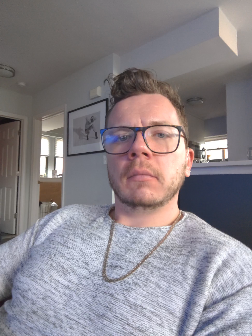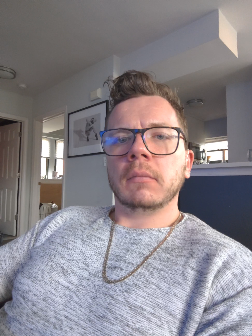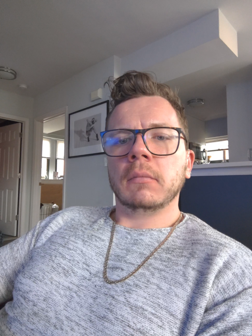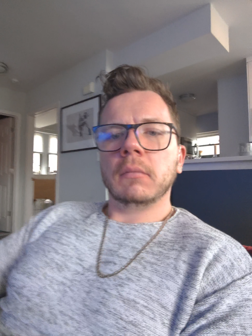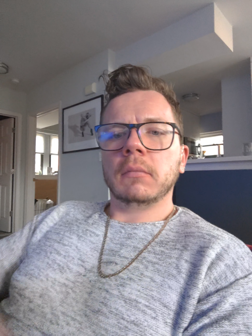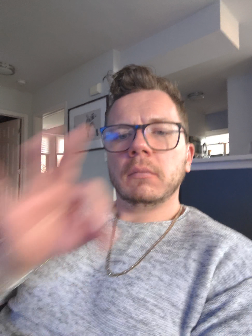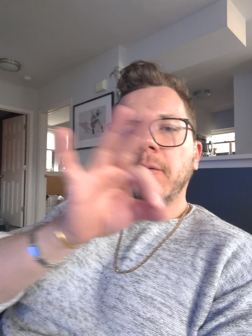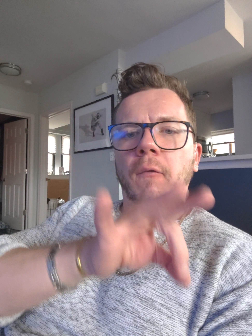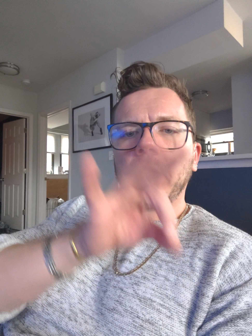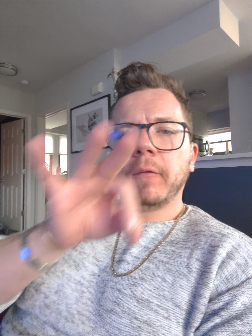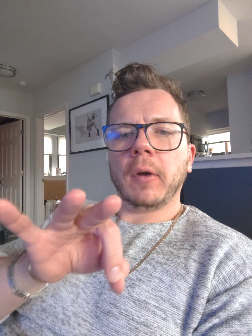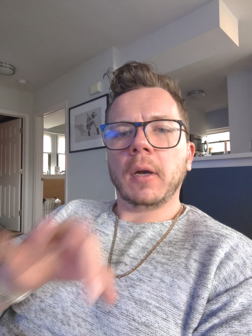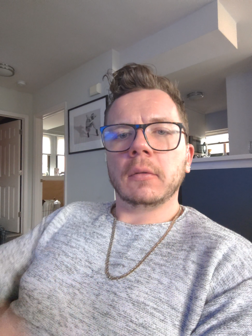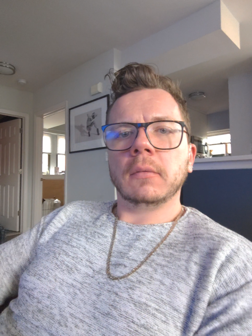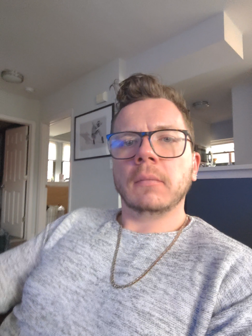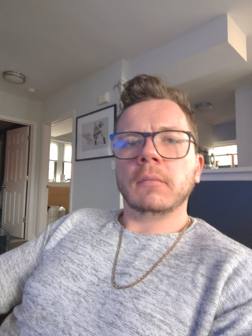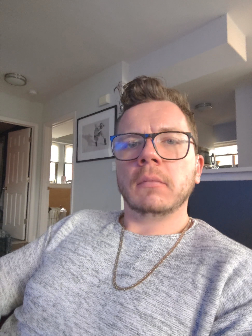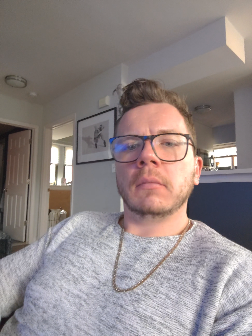french fries